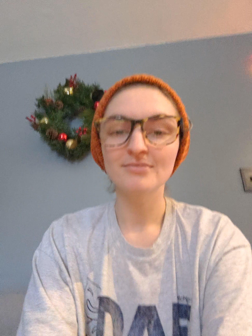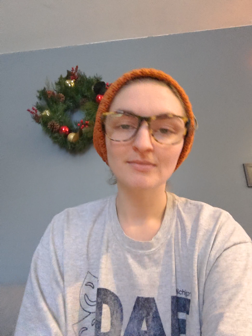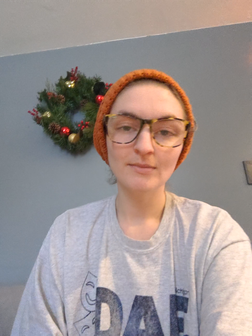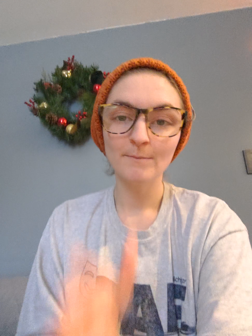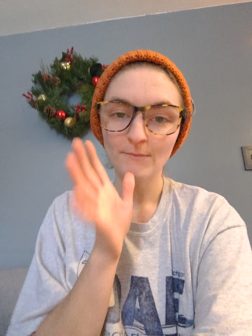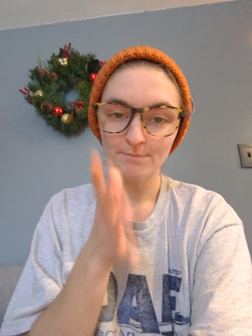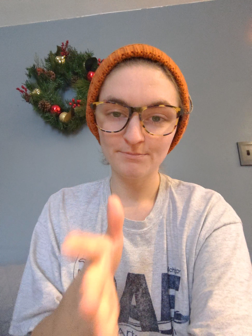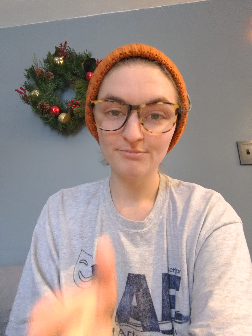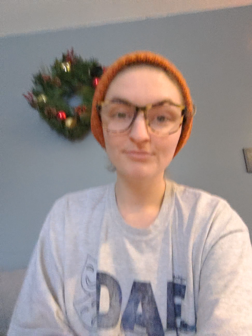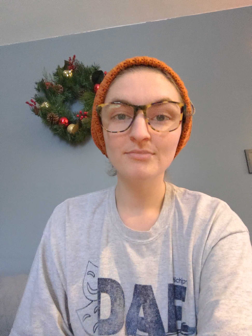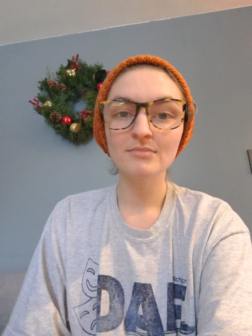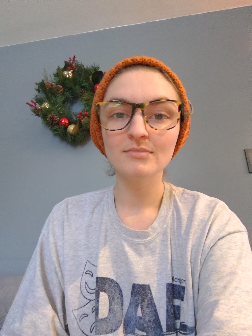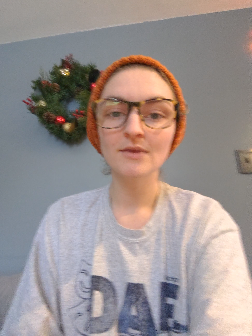grandma